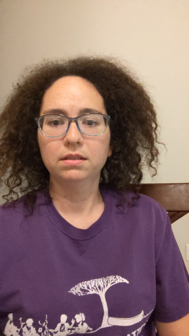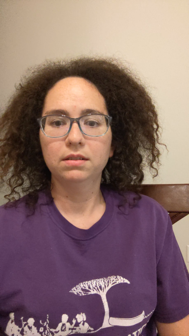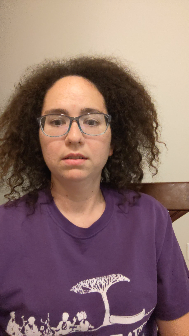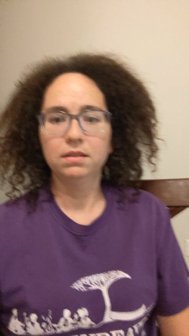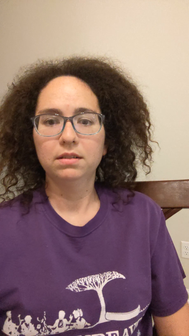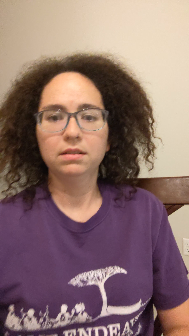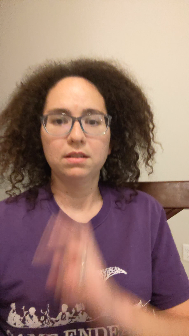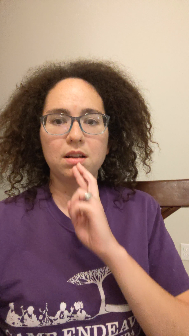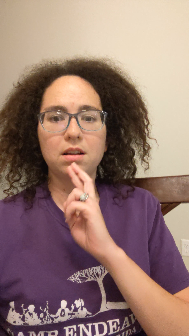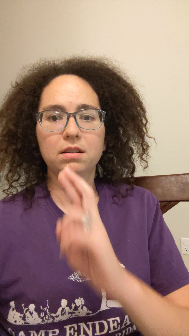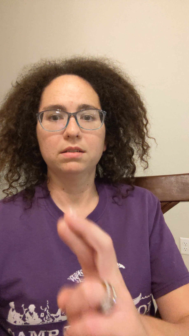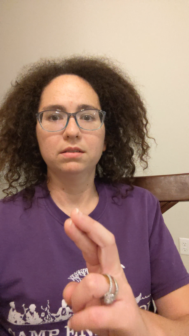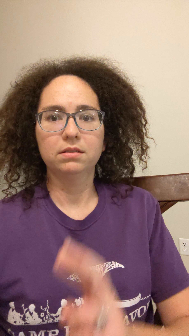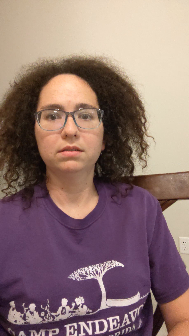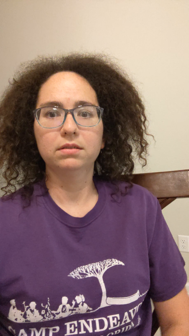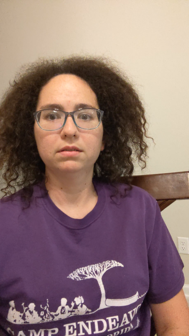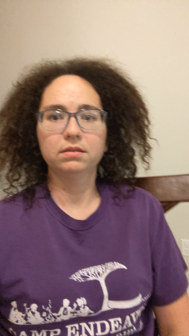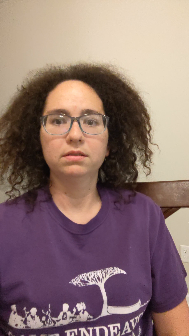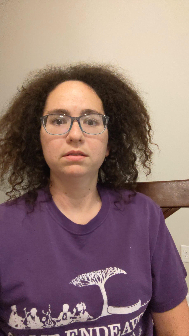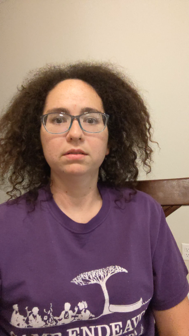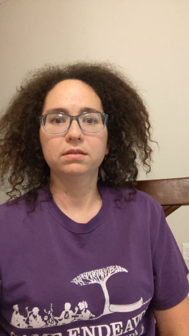are